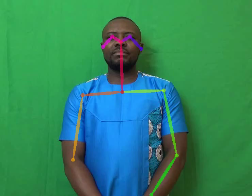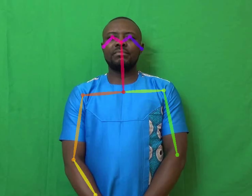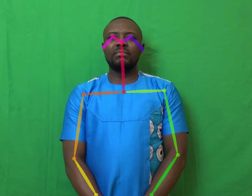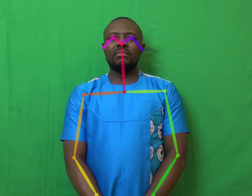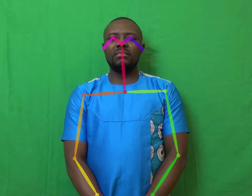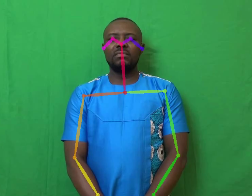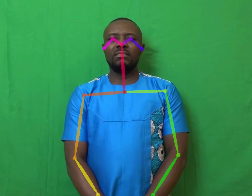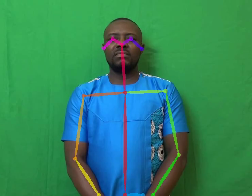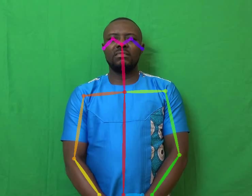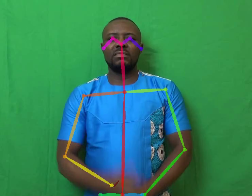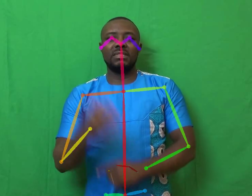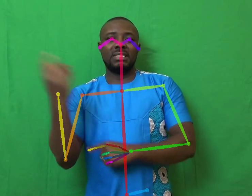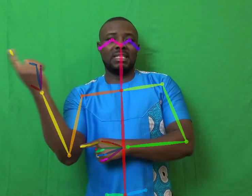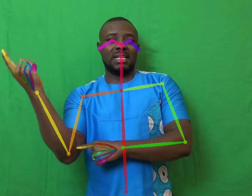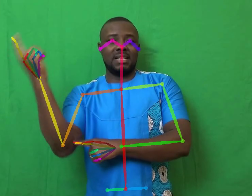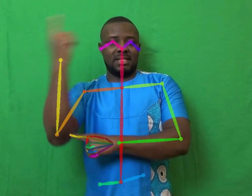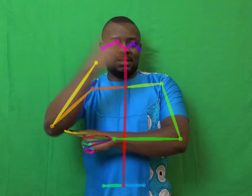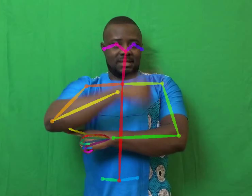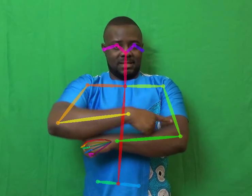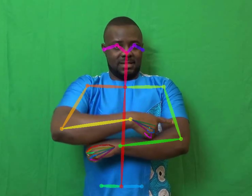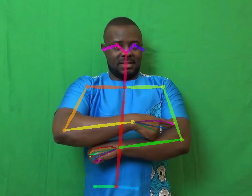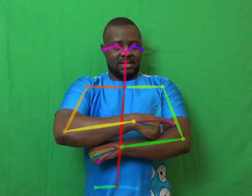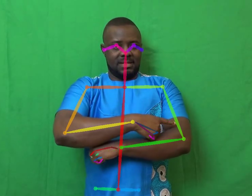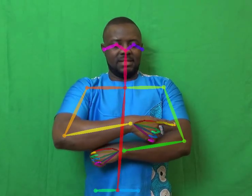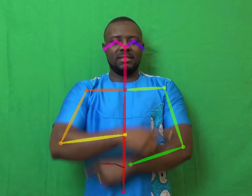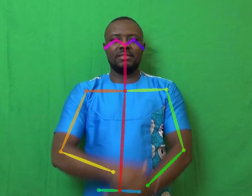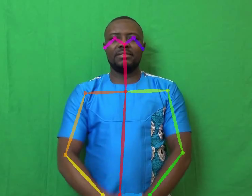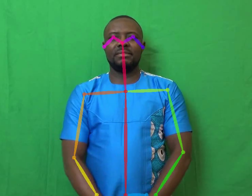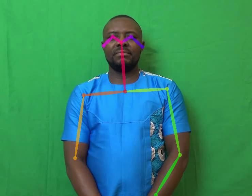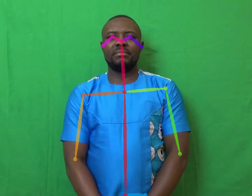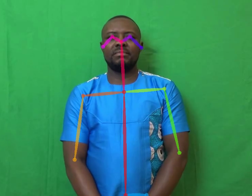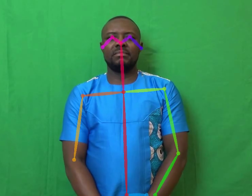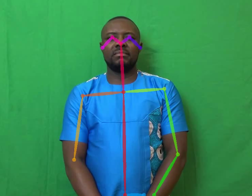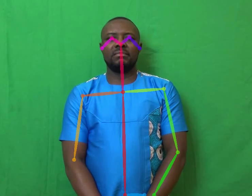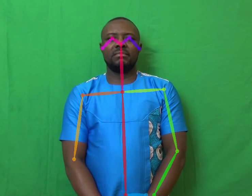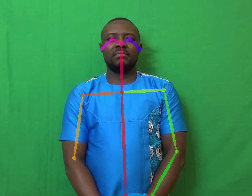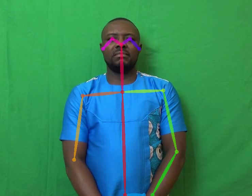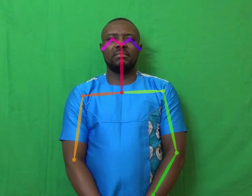day